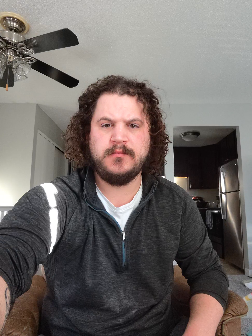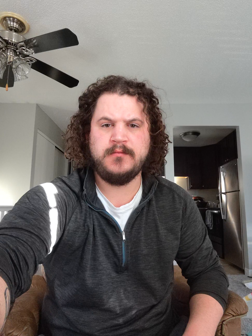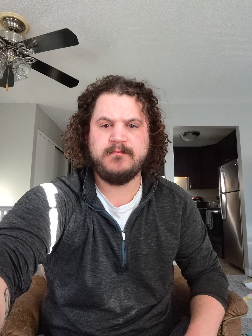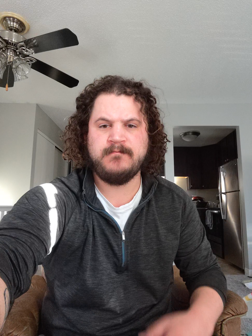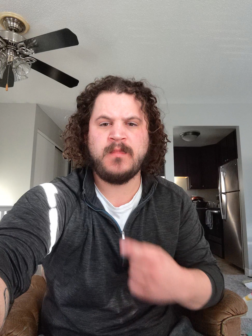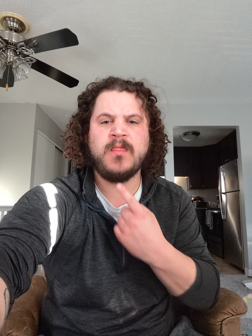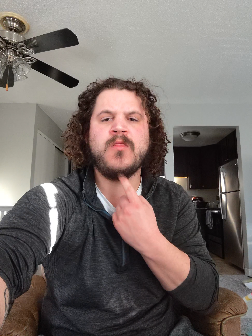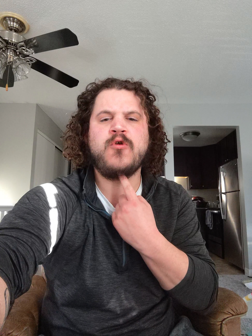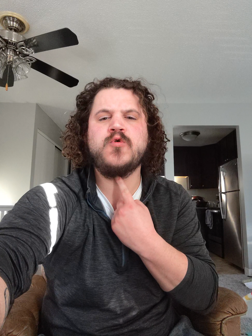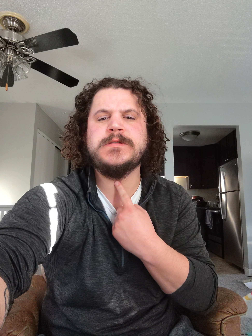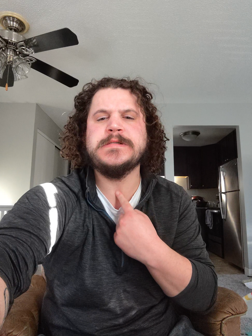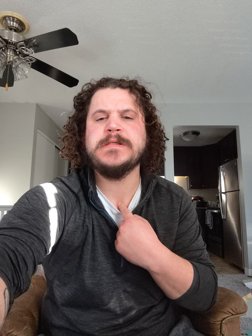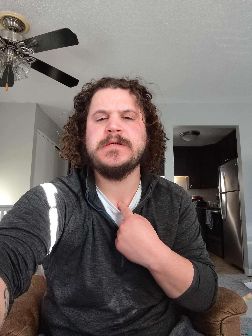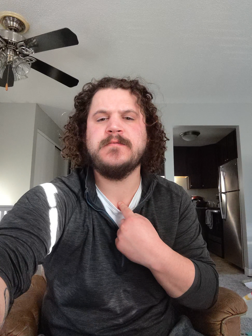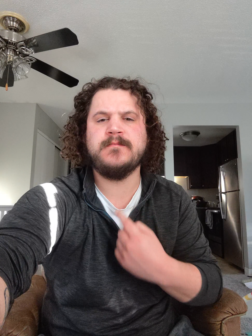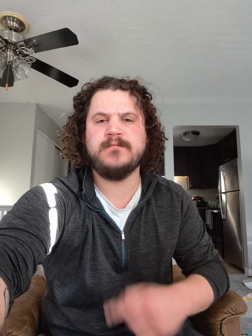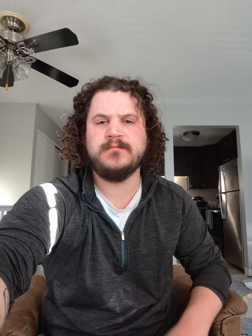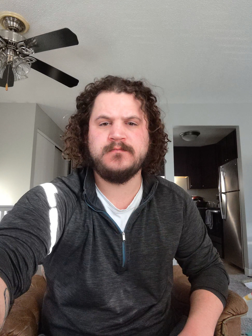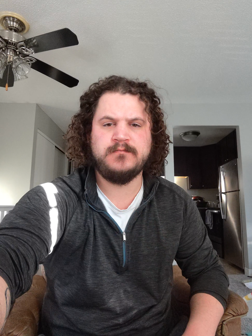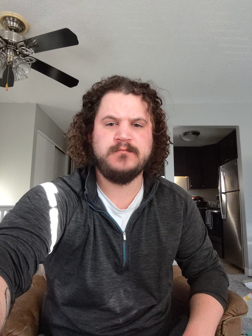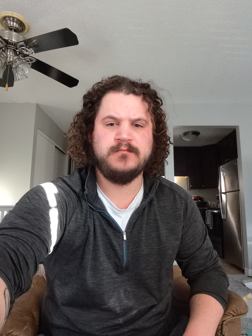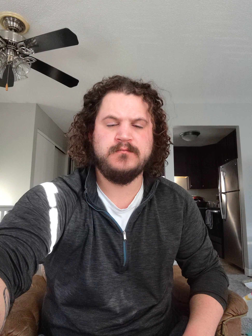thirsty